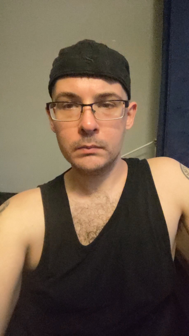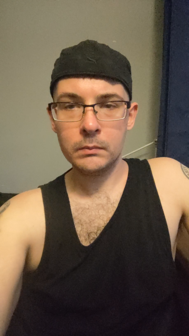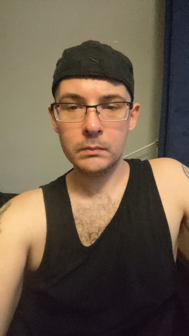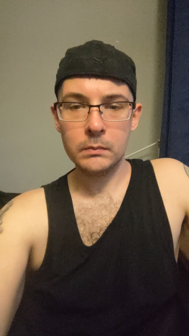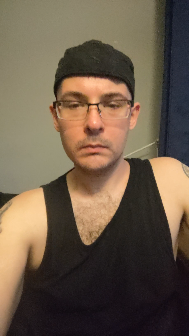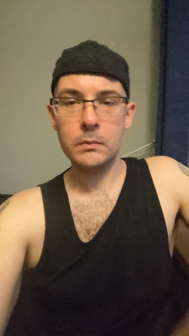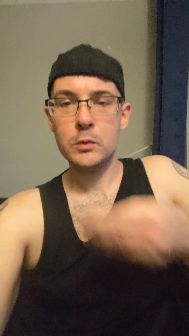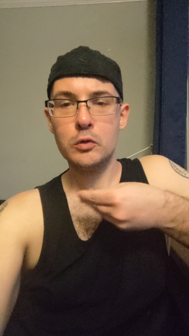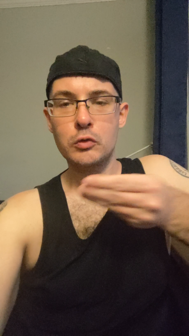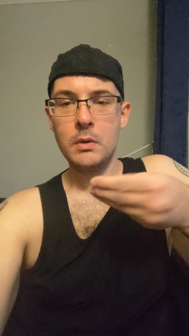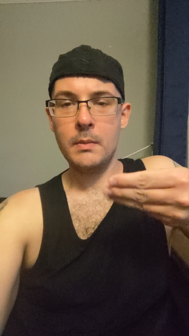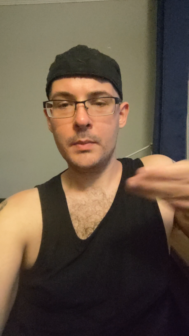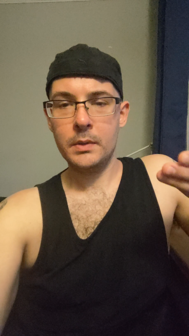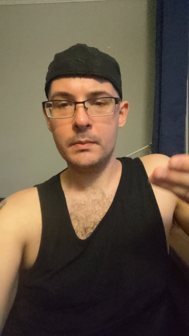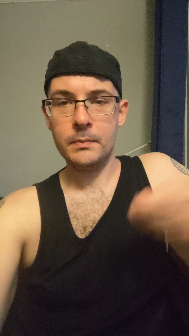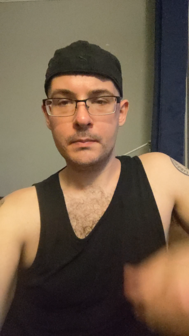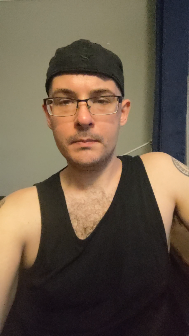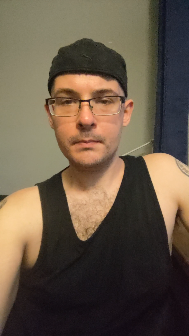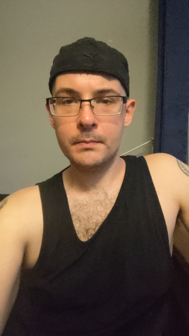shopping